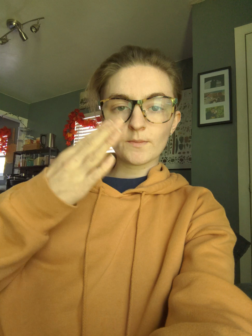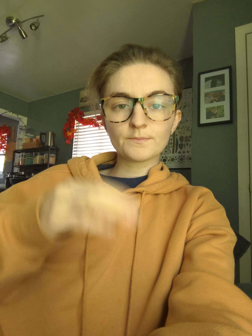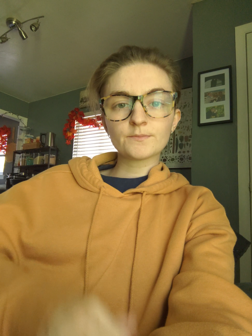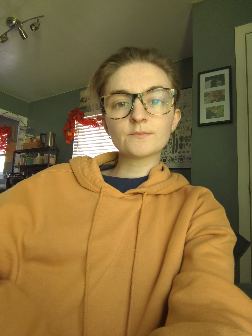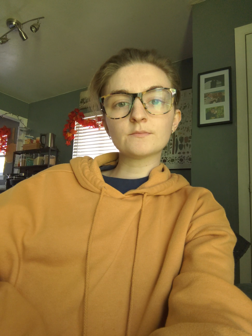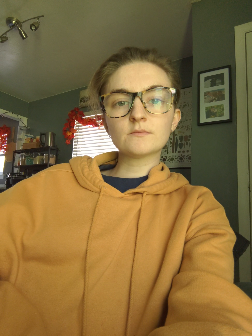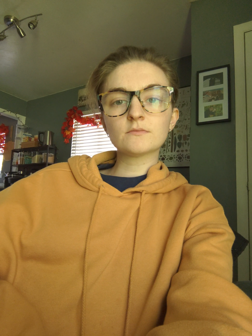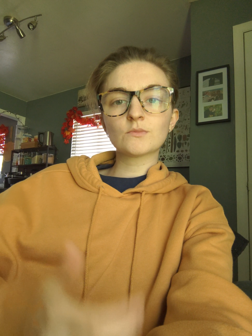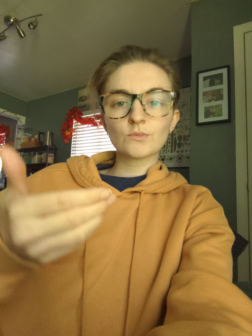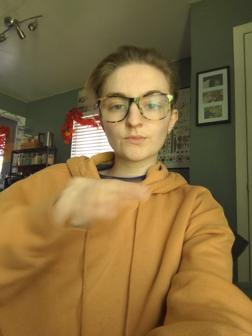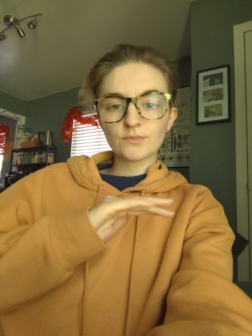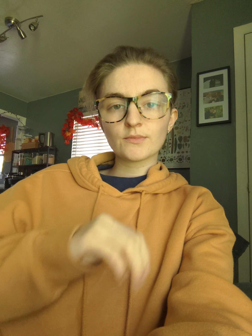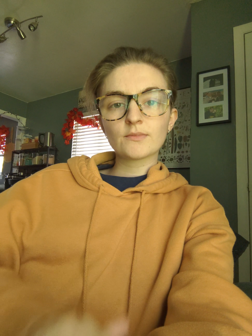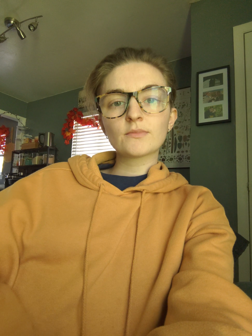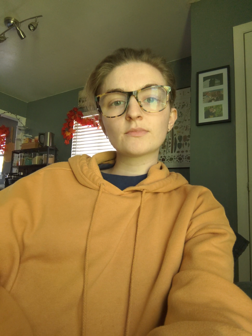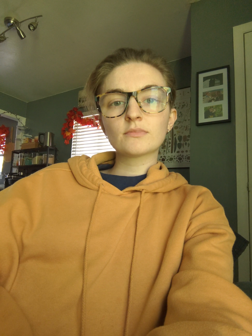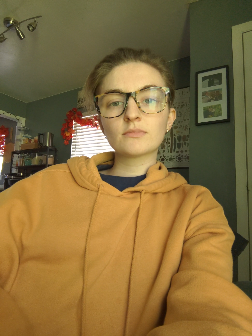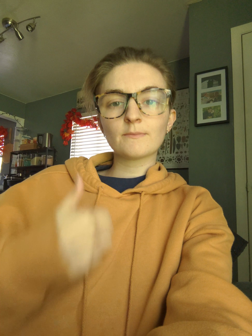cover